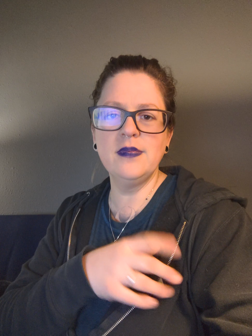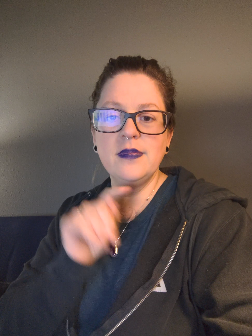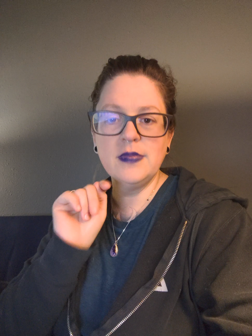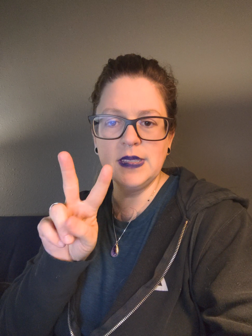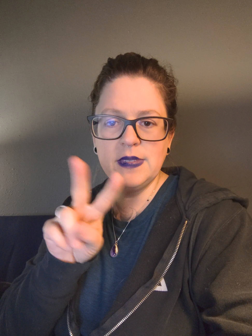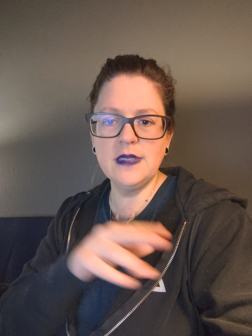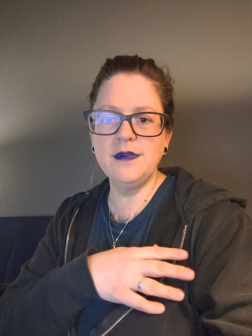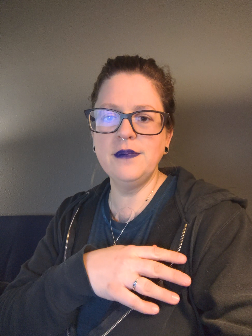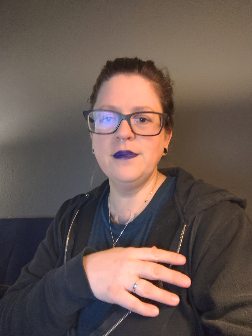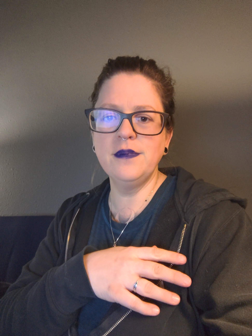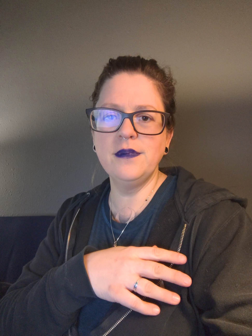TV